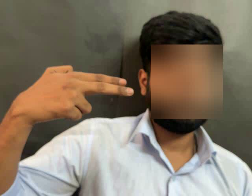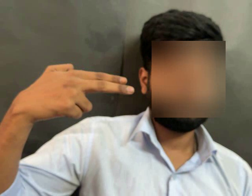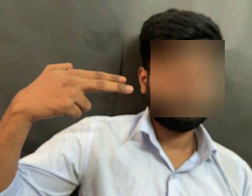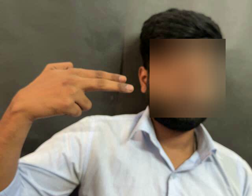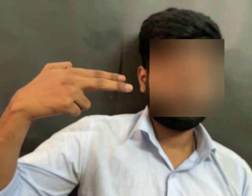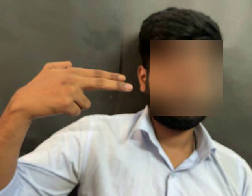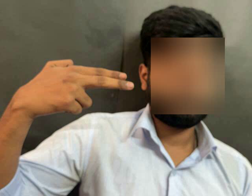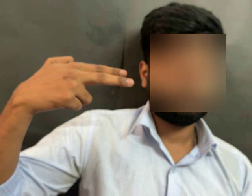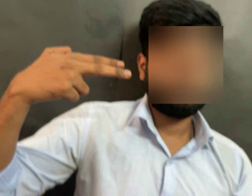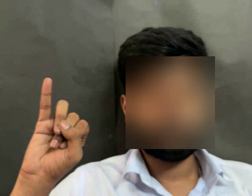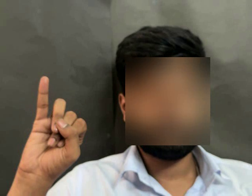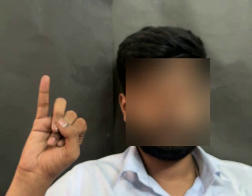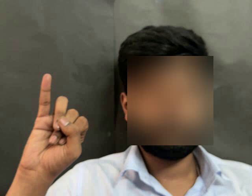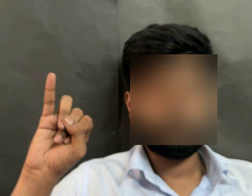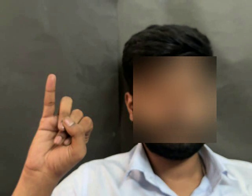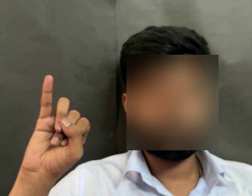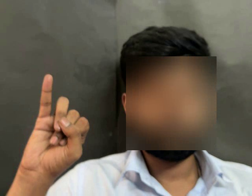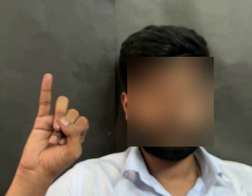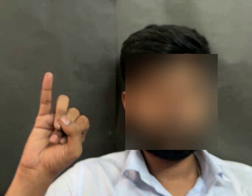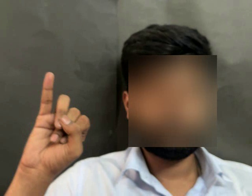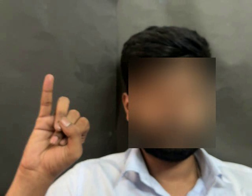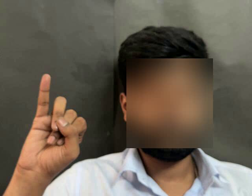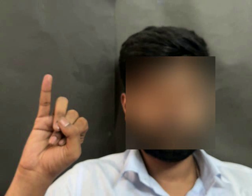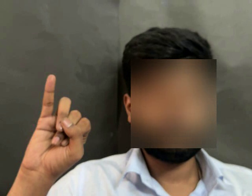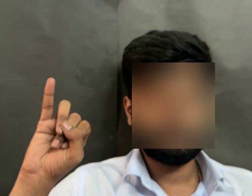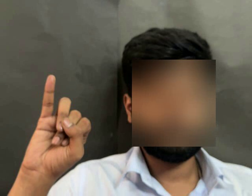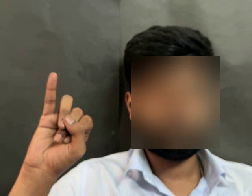I